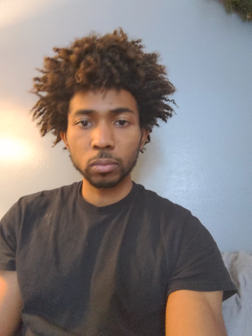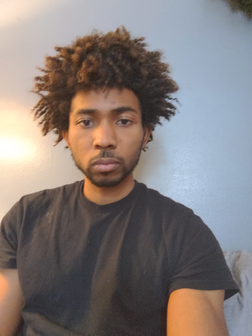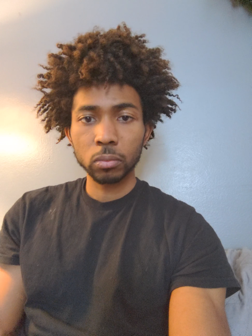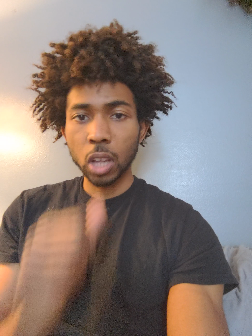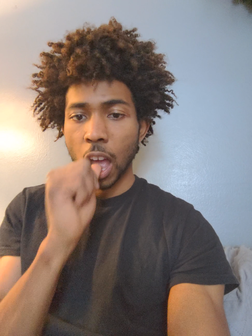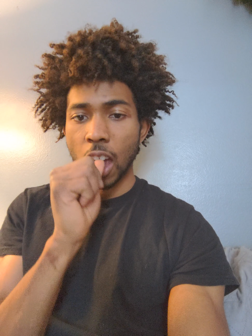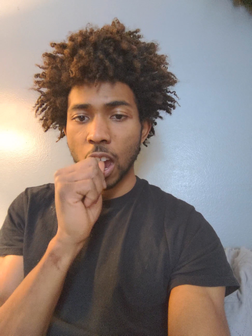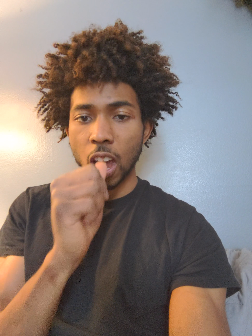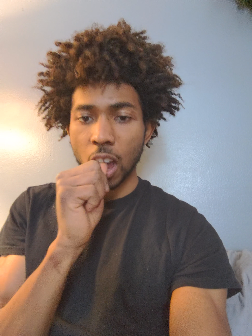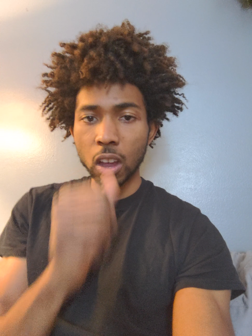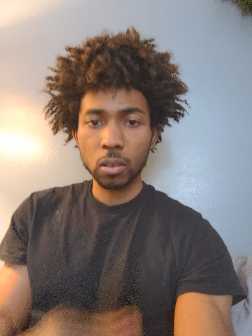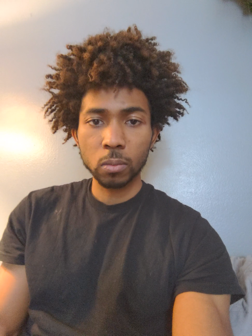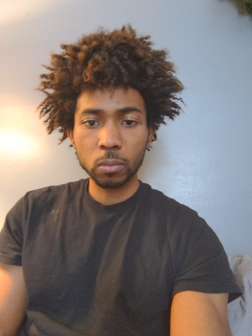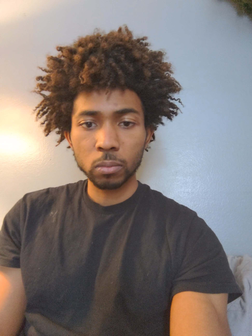nuts